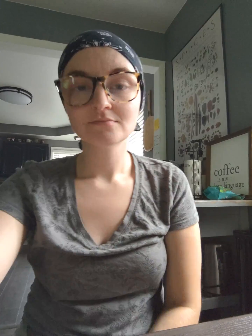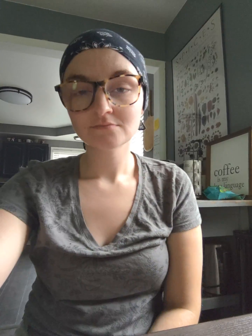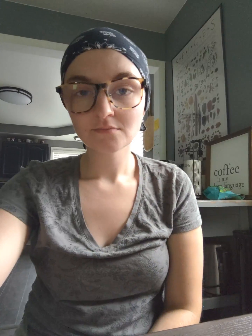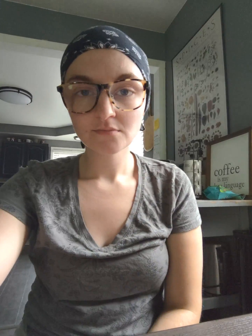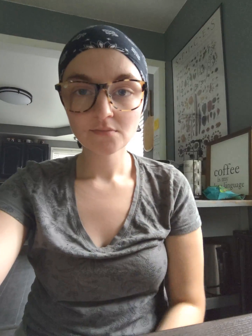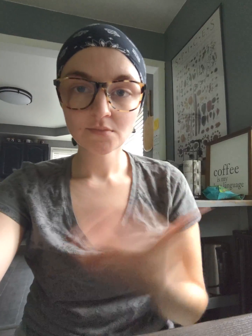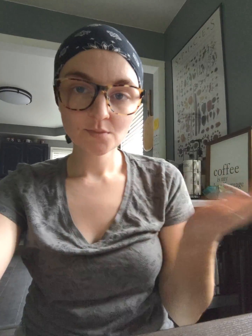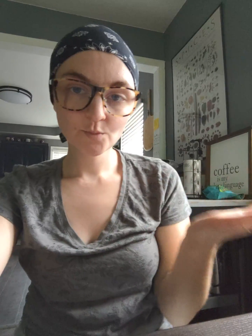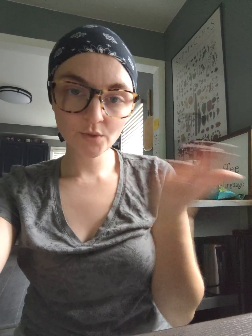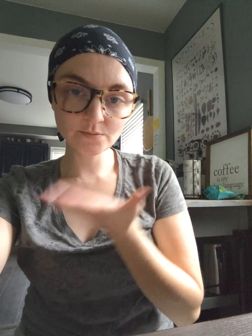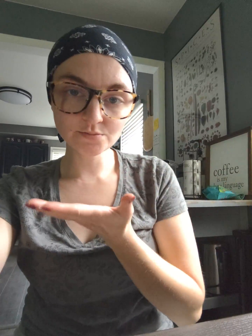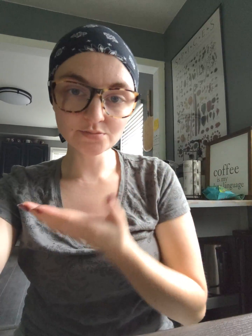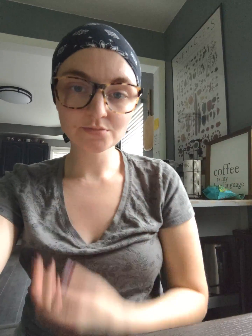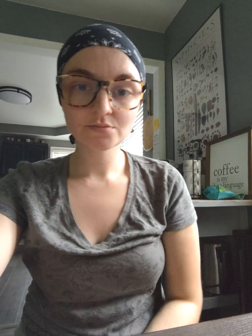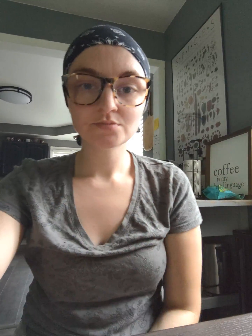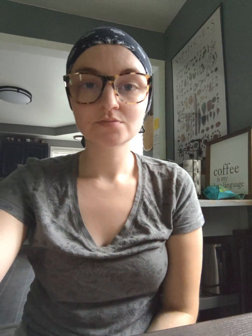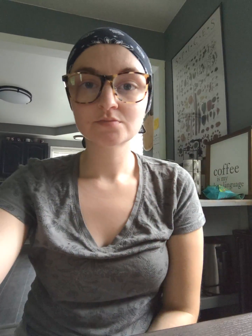carry